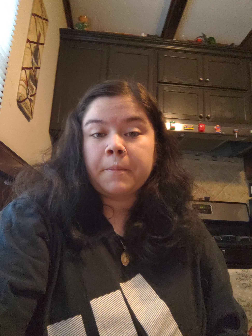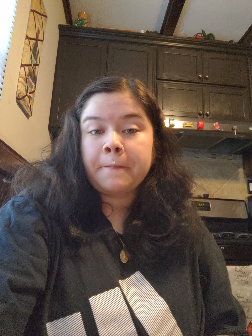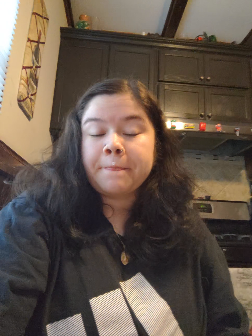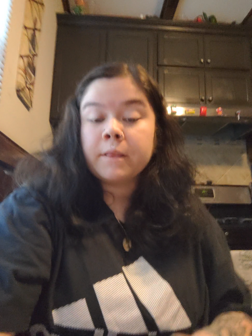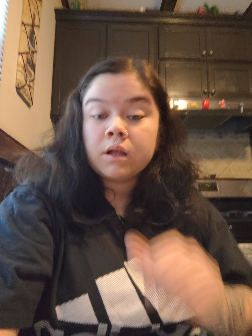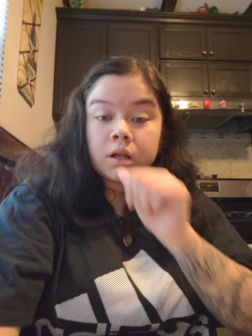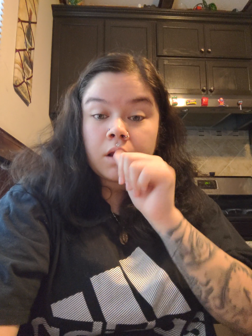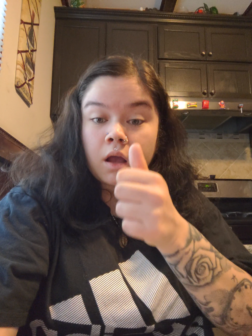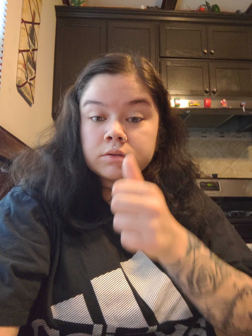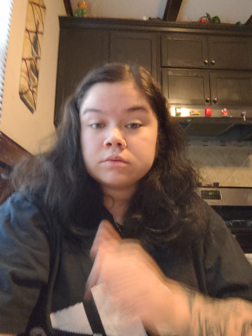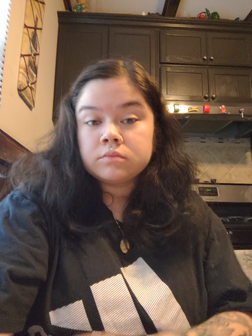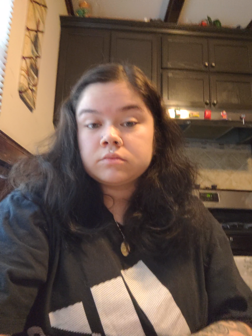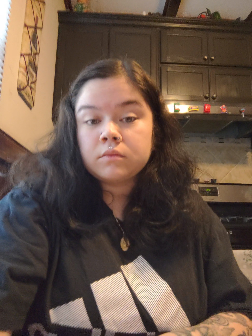nuts